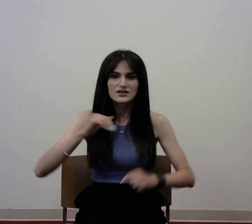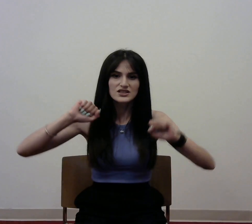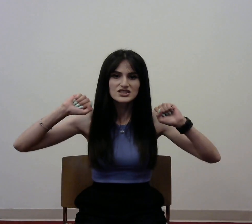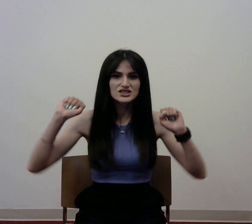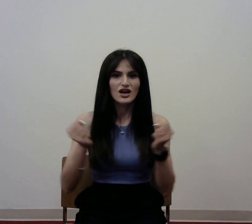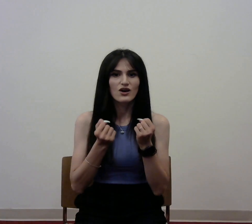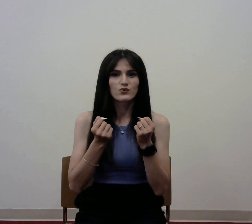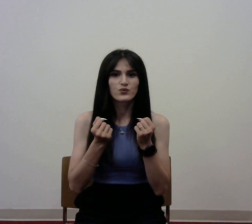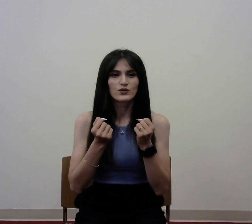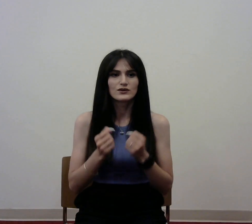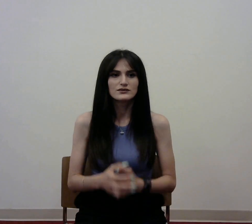soyuq